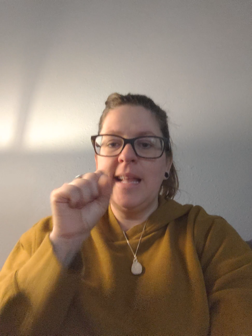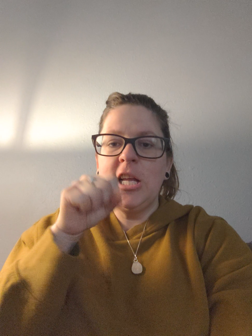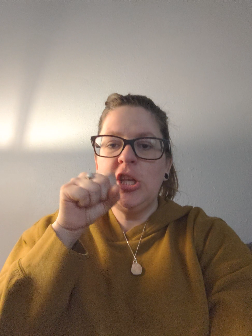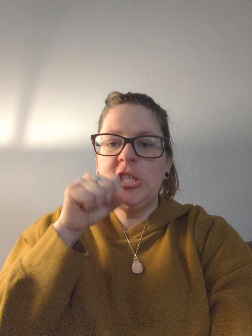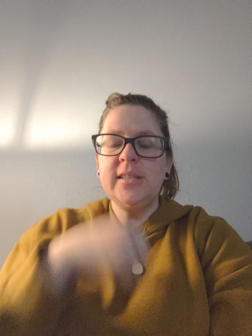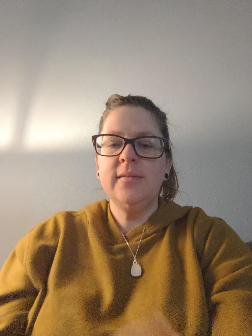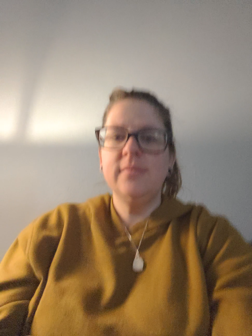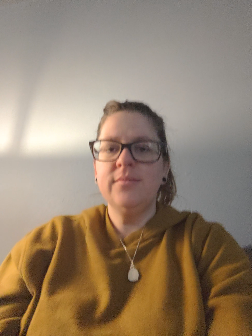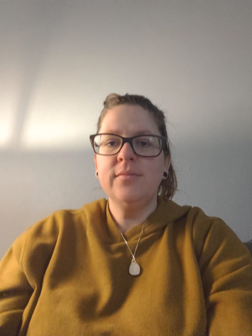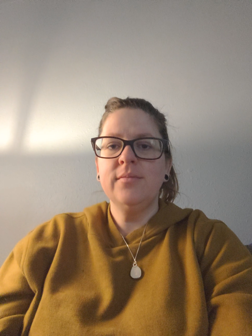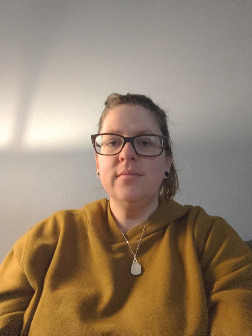carrot